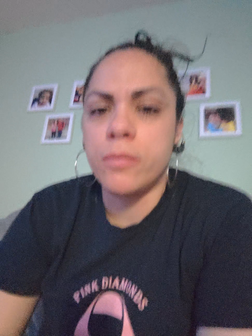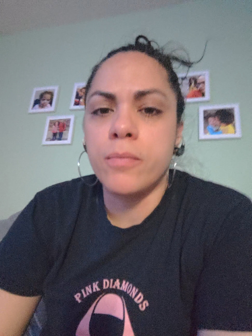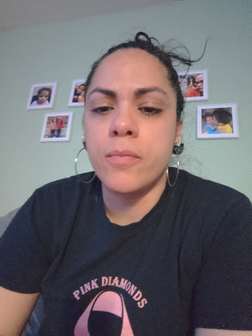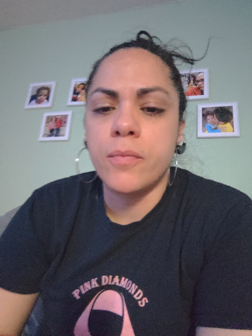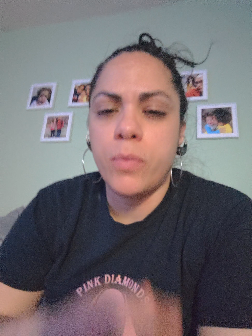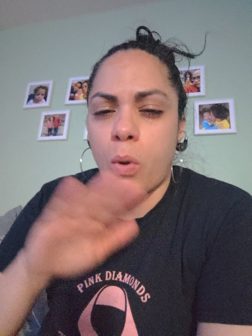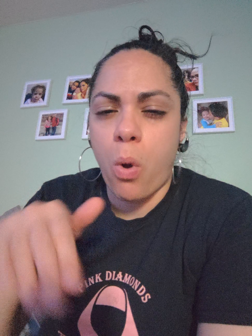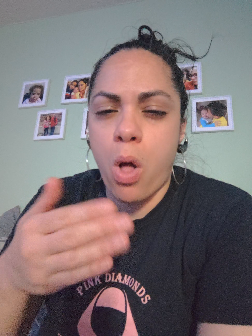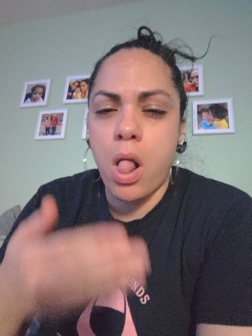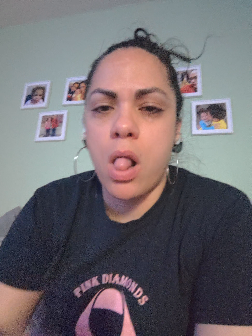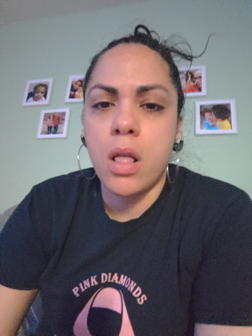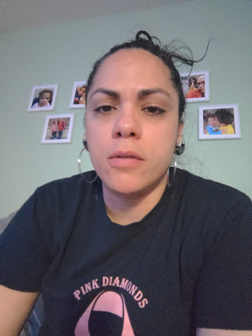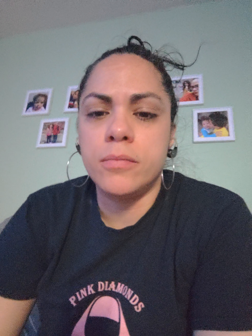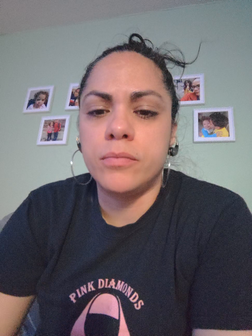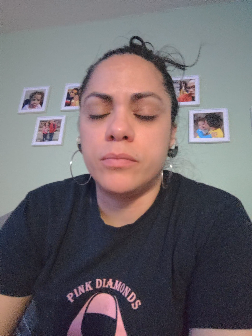all